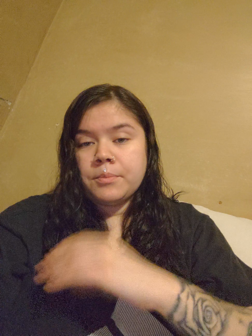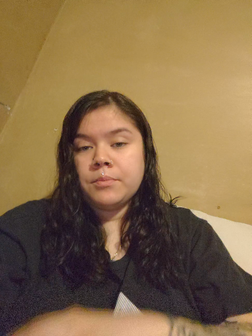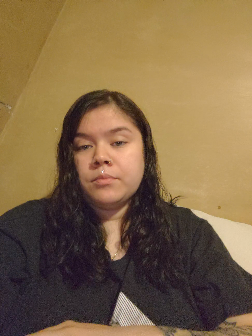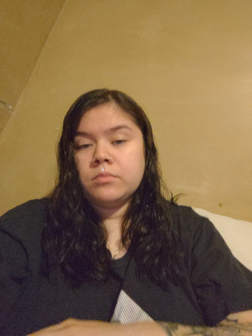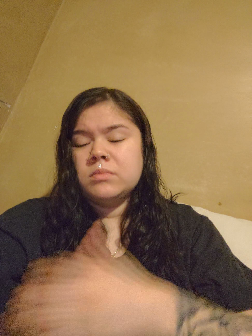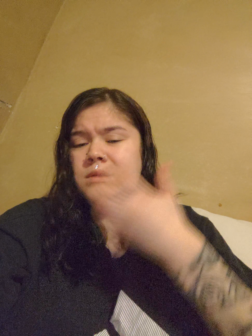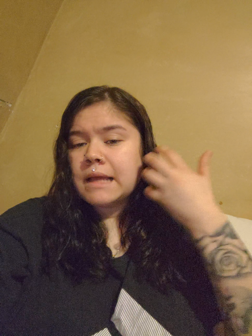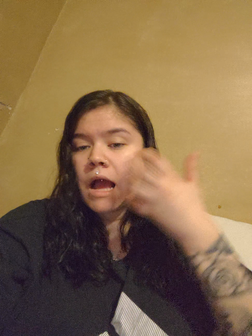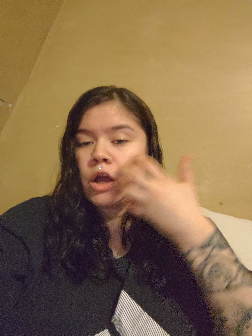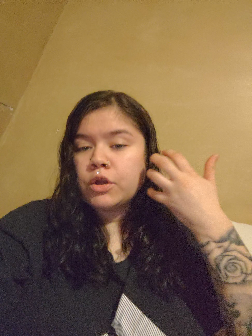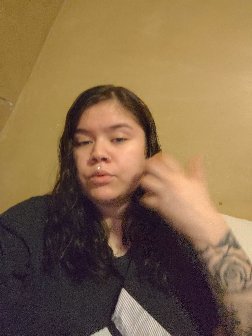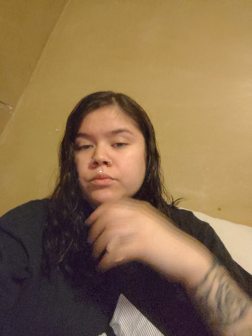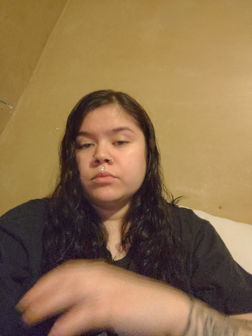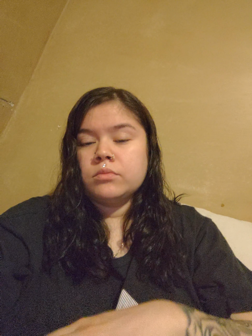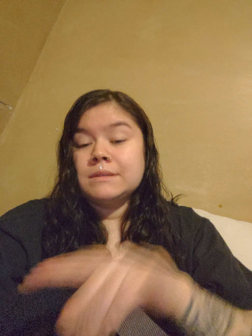tiger